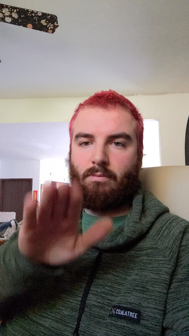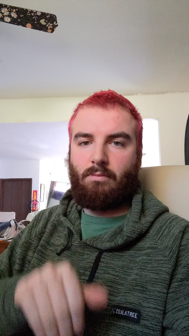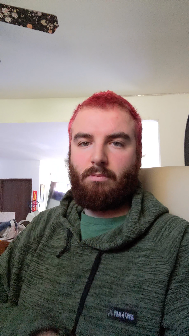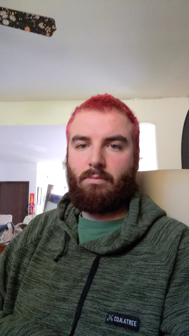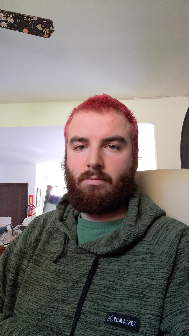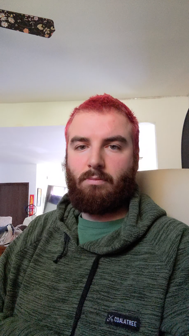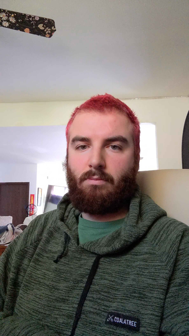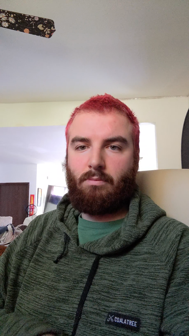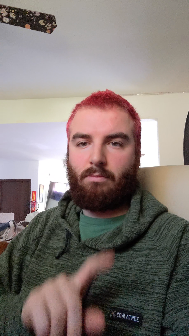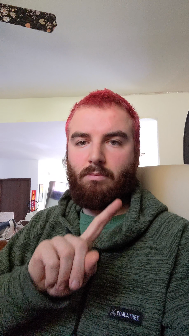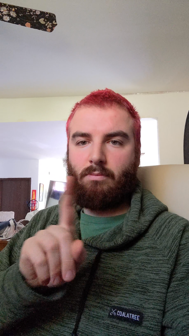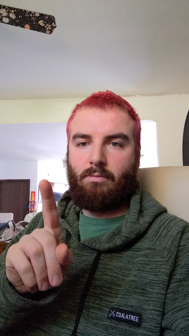but